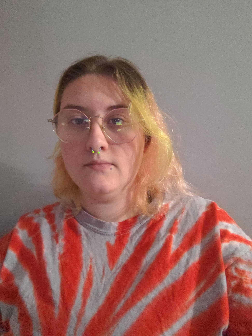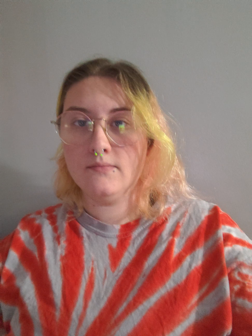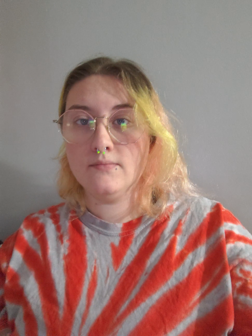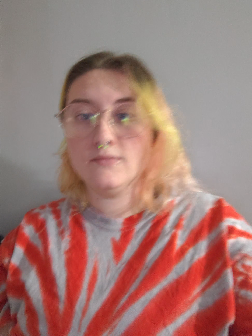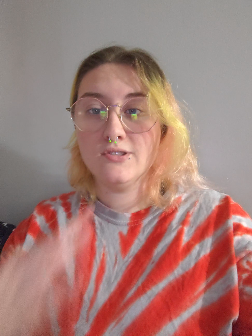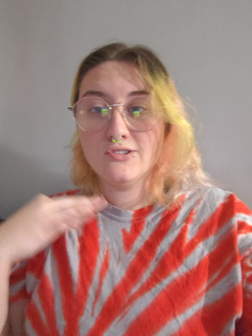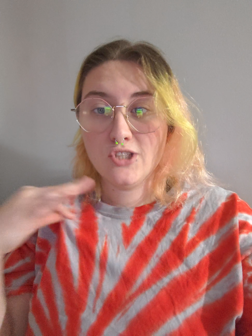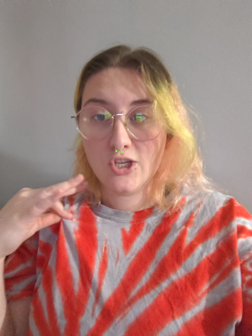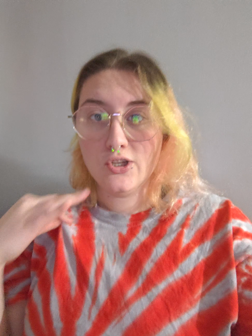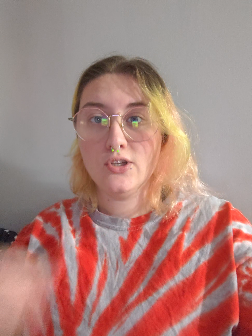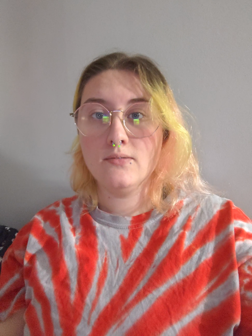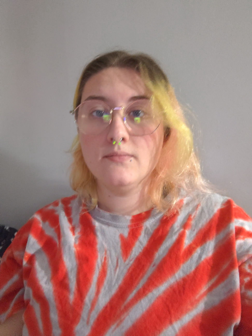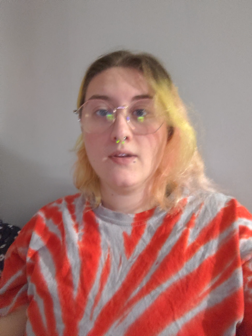shirt